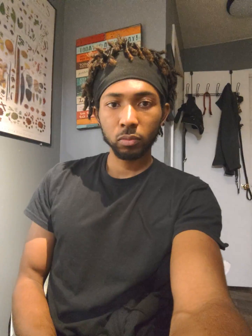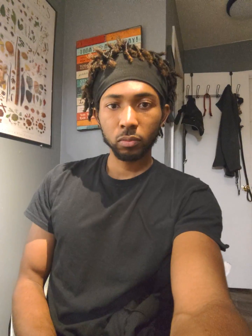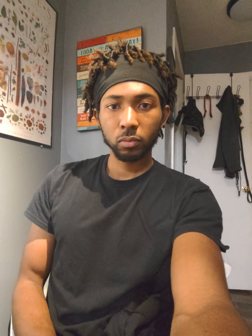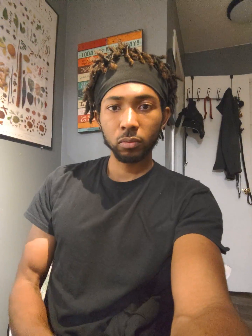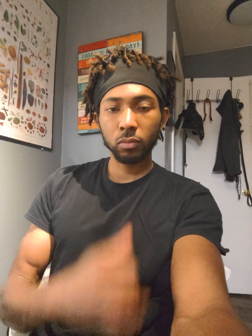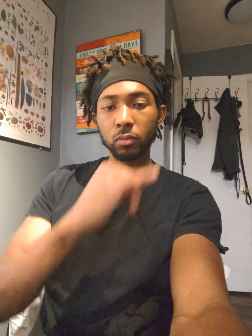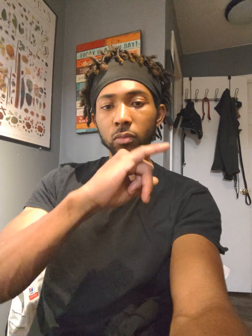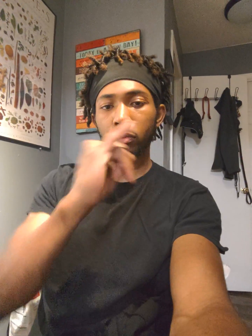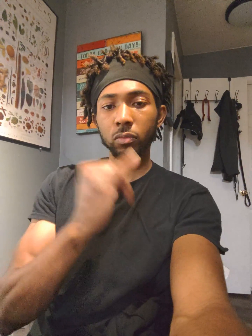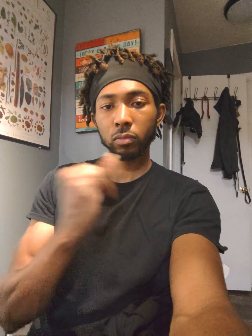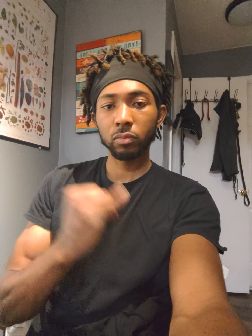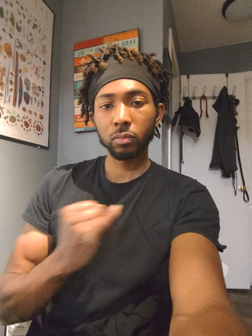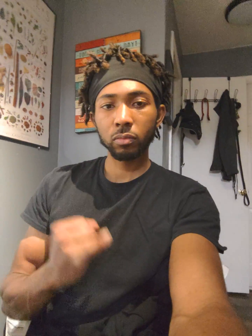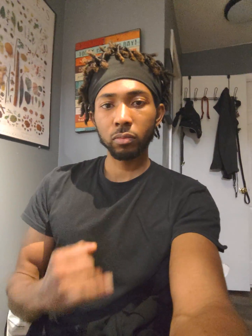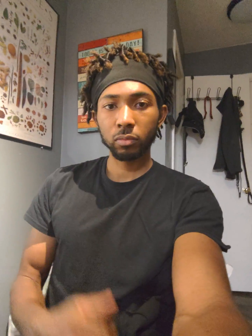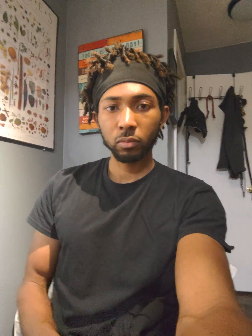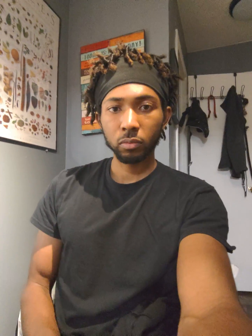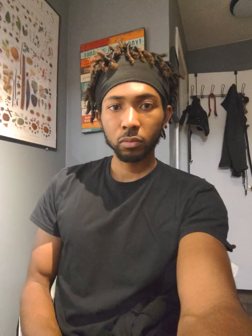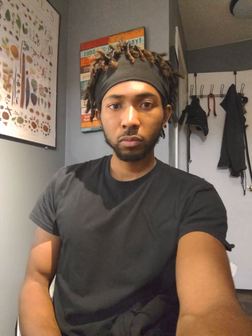draw